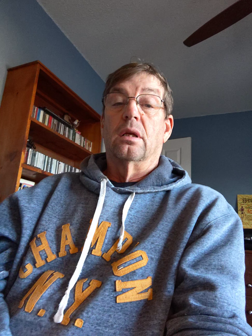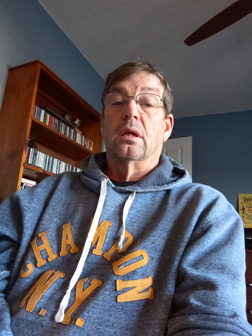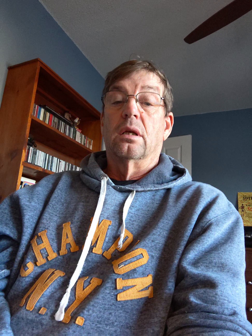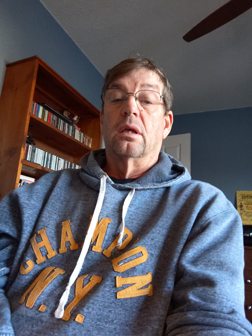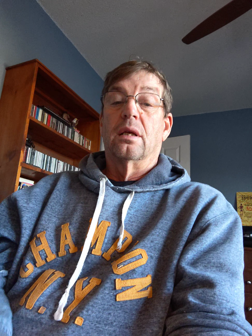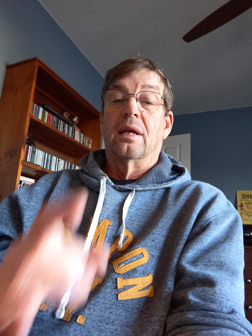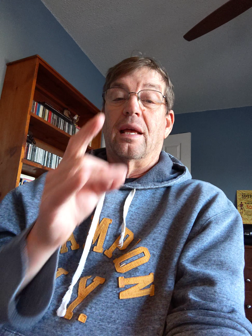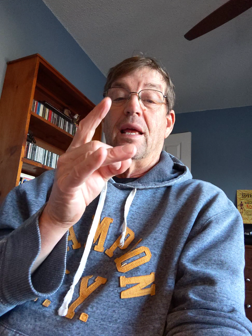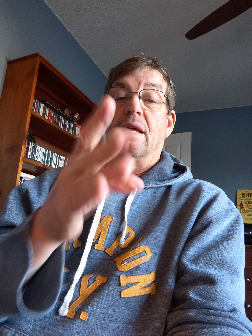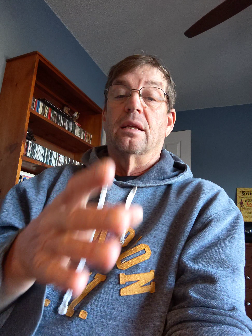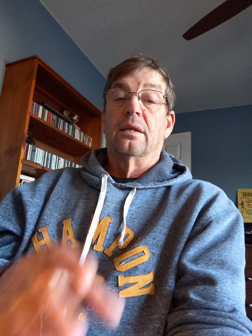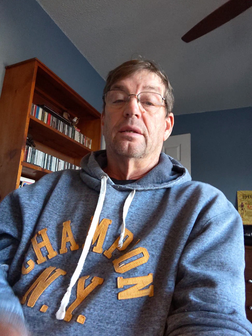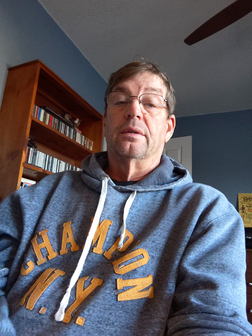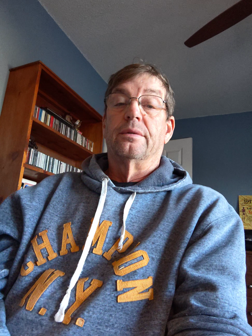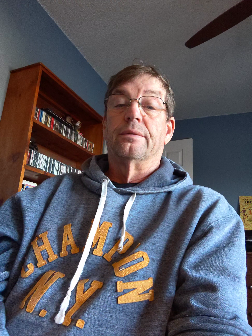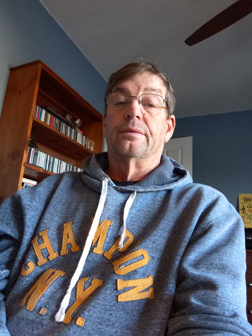hate